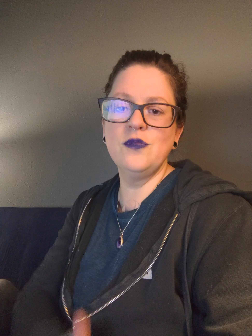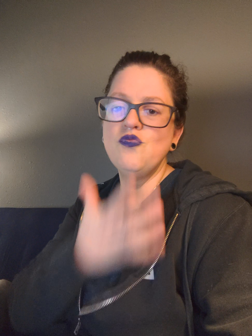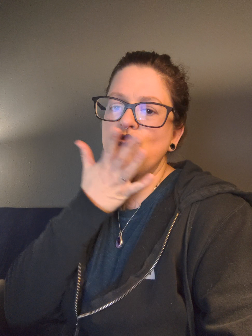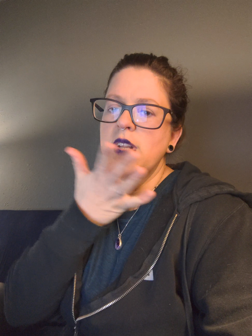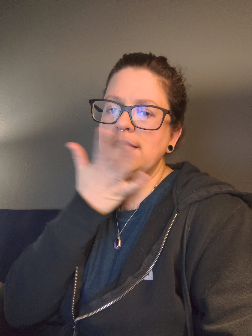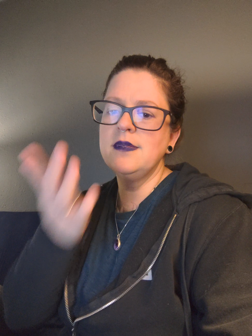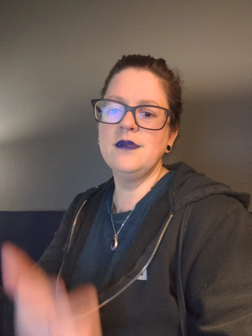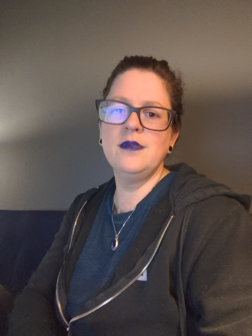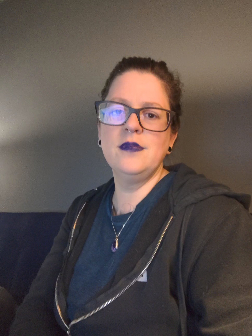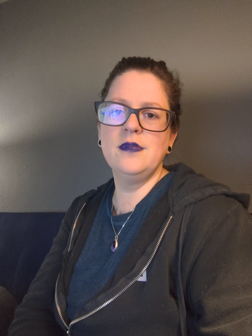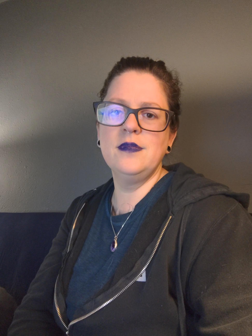grass